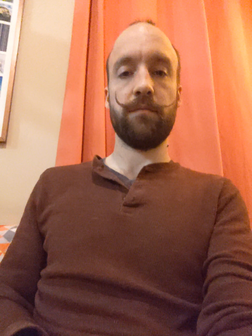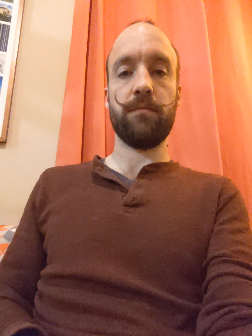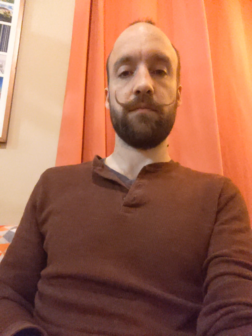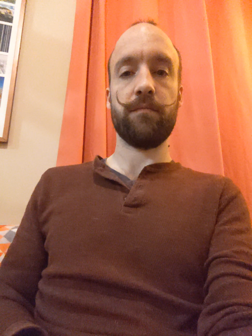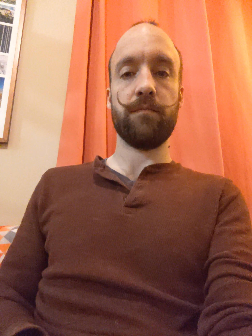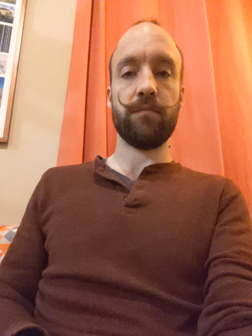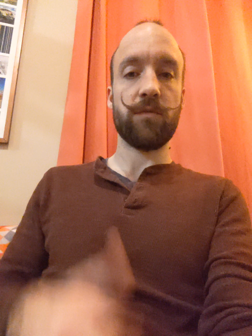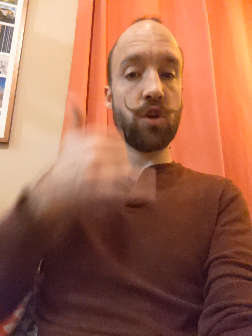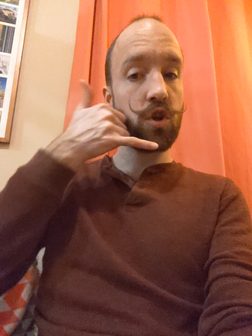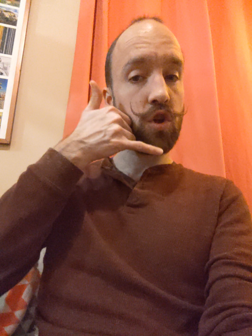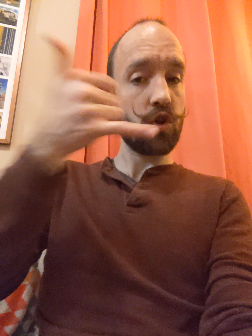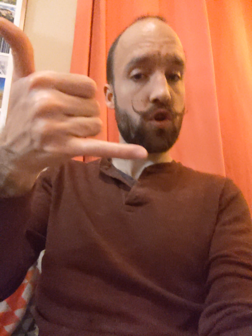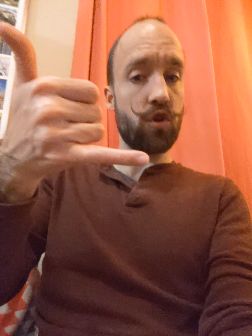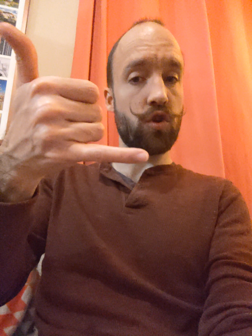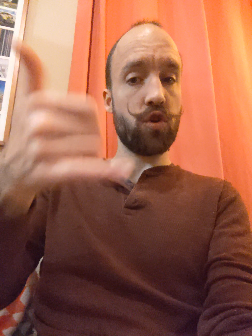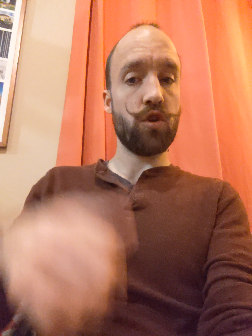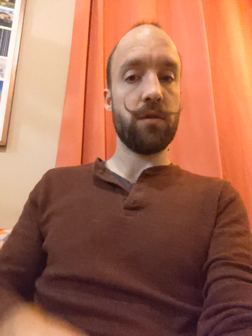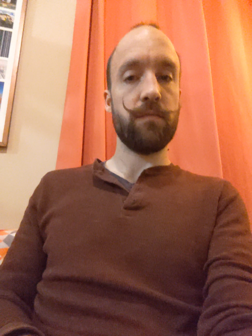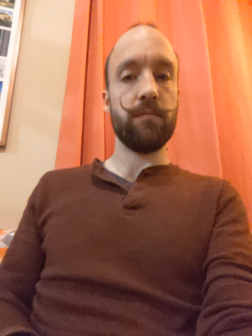call on the phone